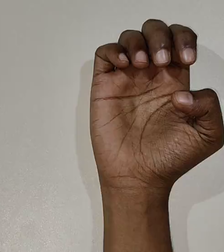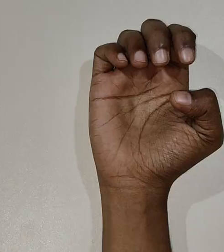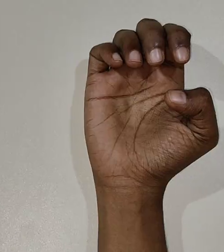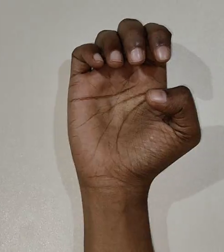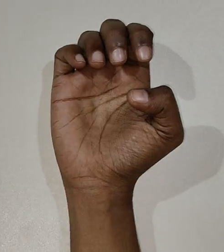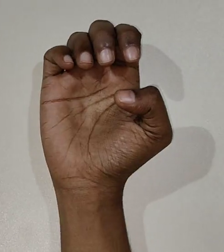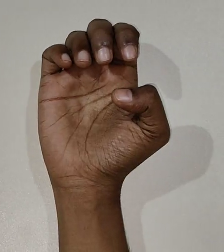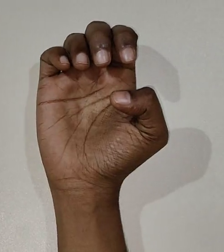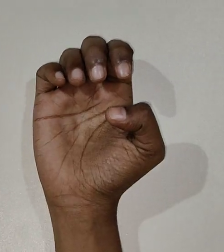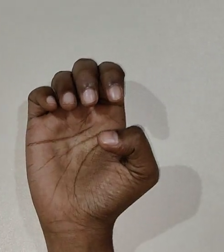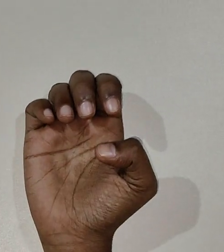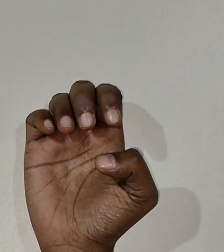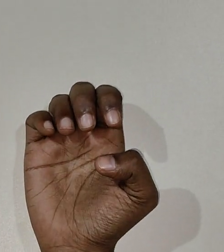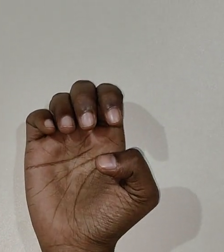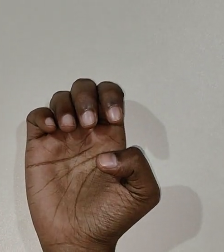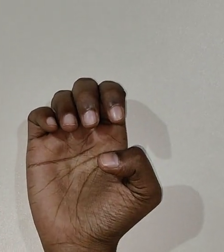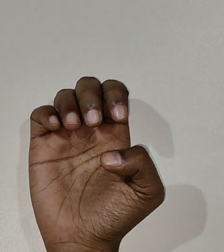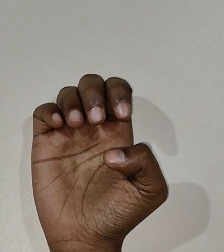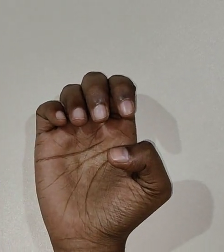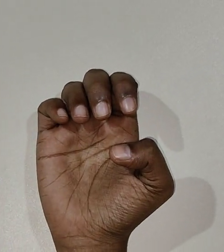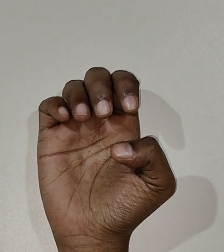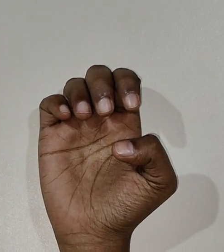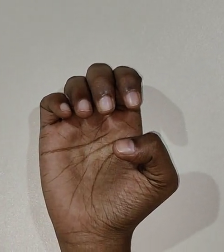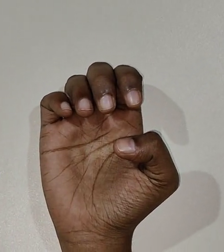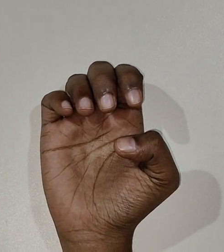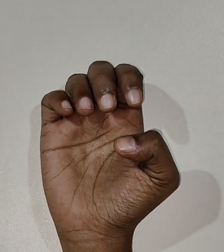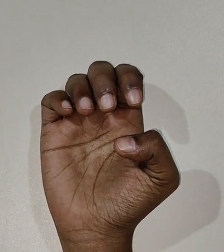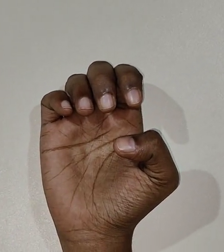ഈ